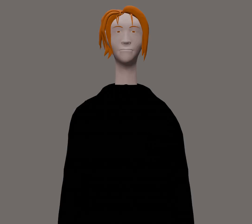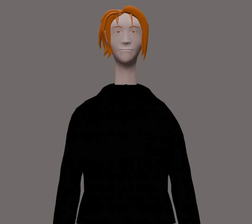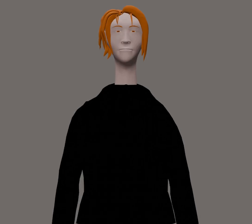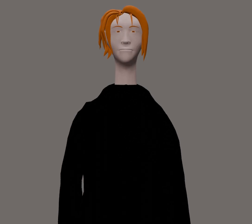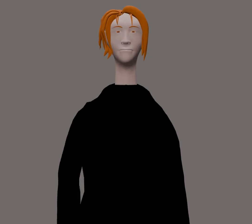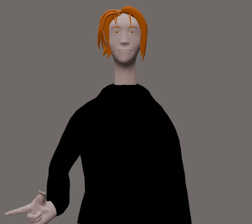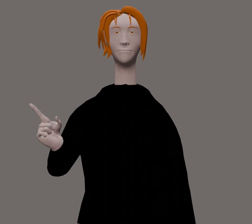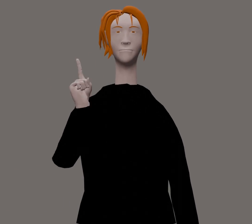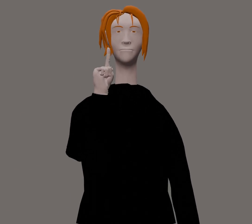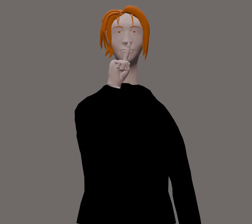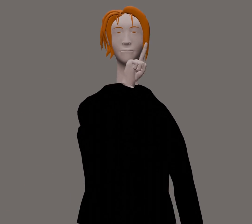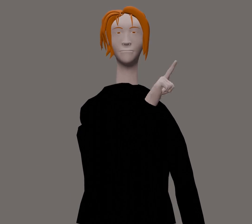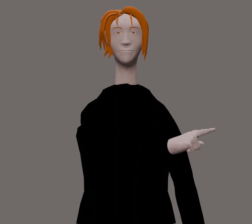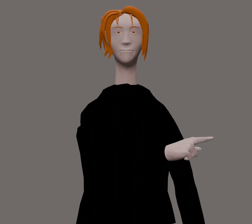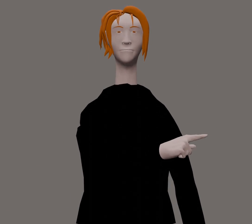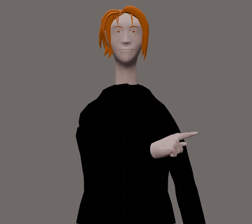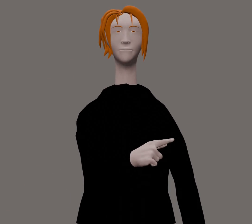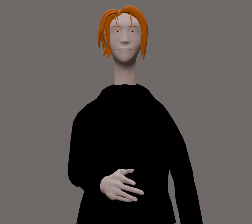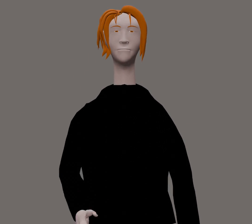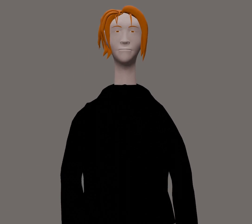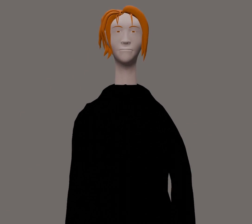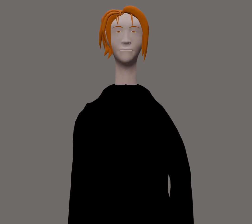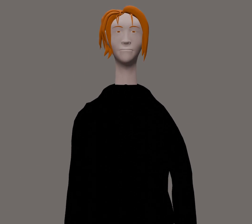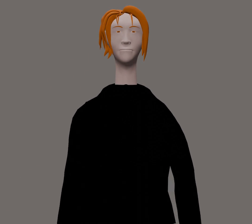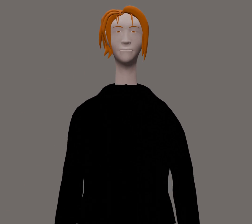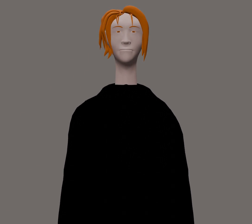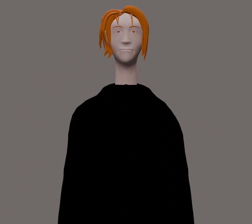Bogus